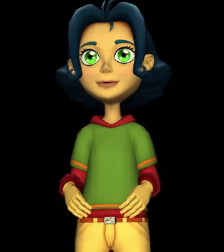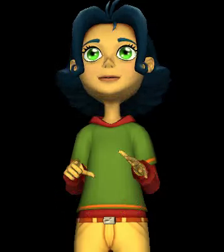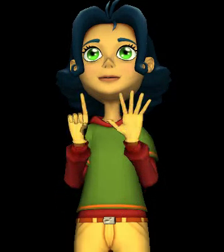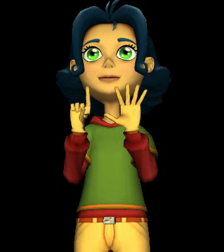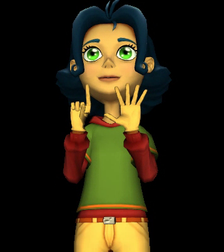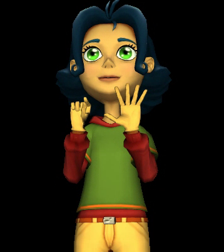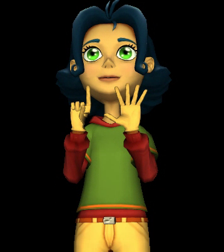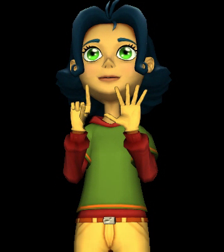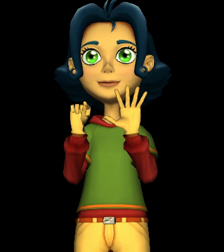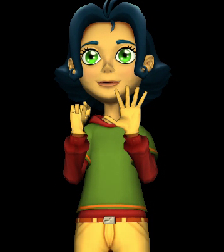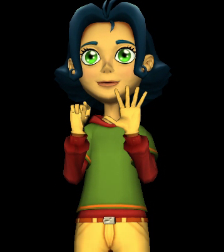70